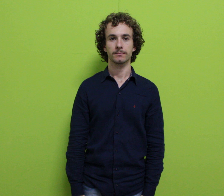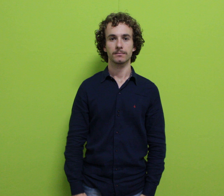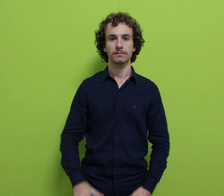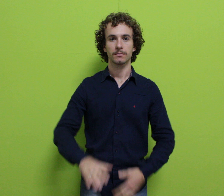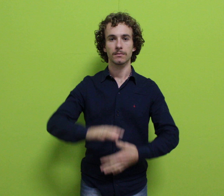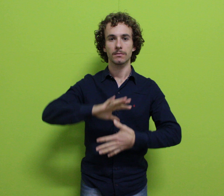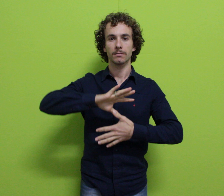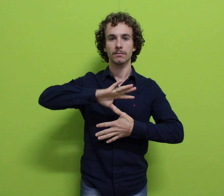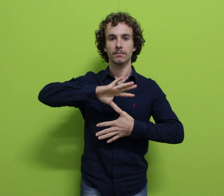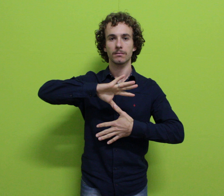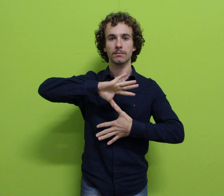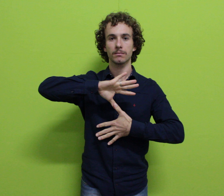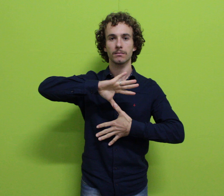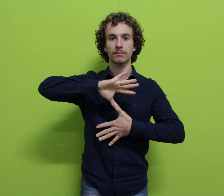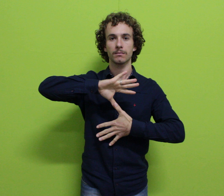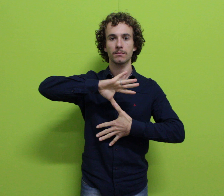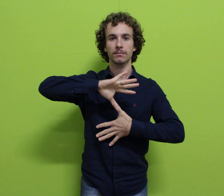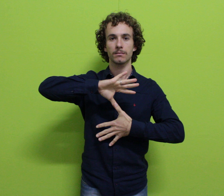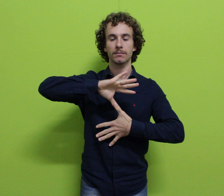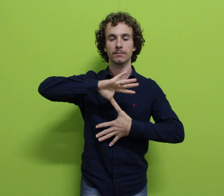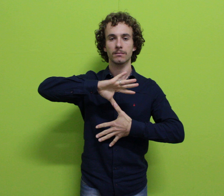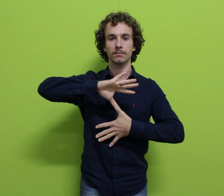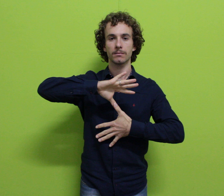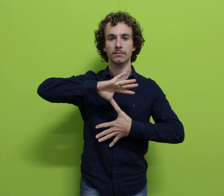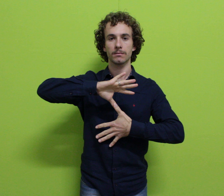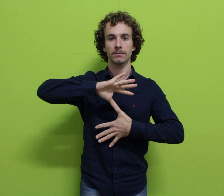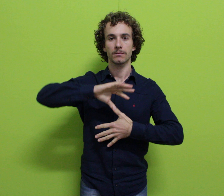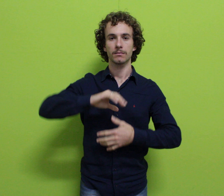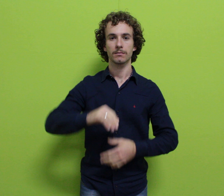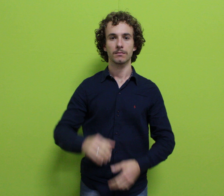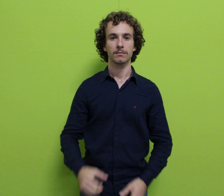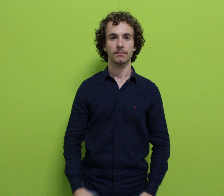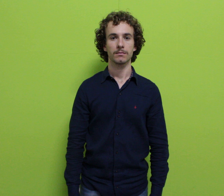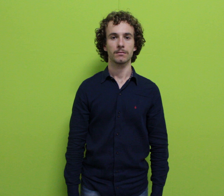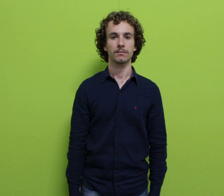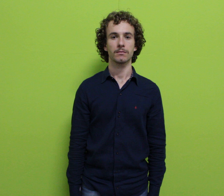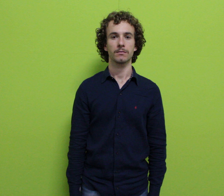América